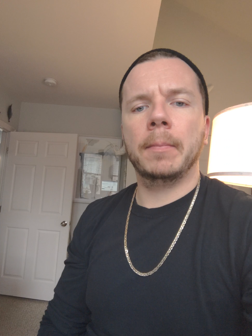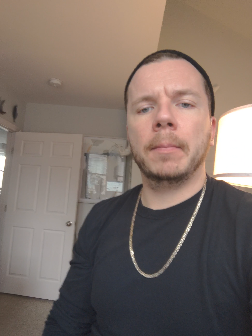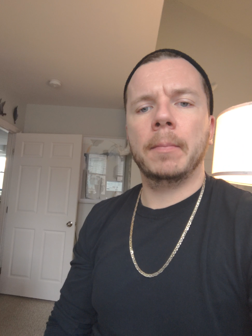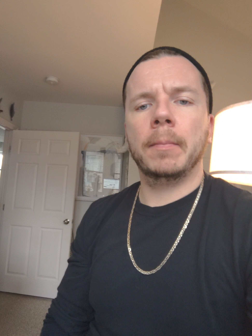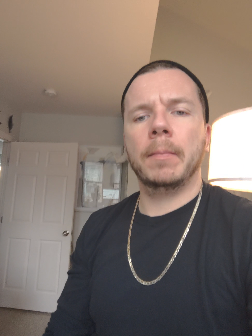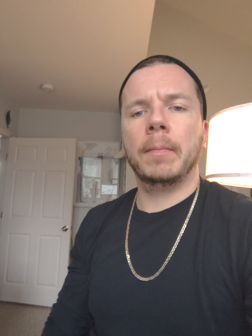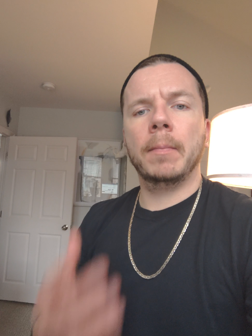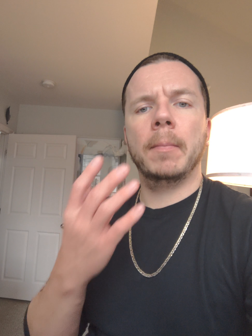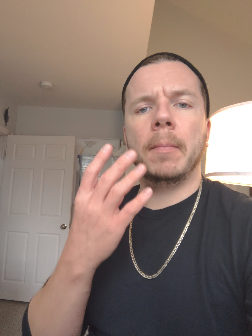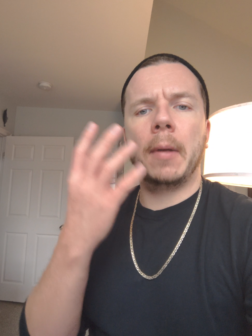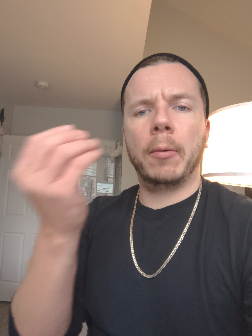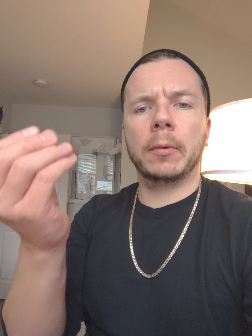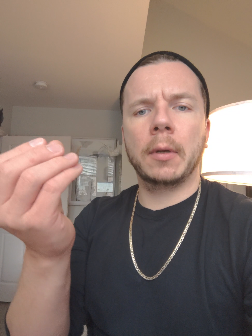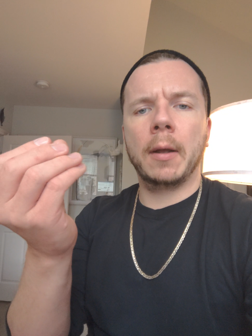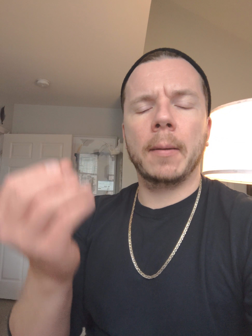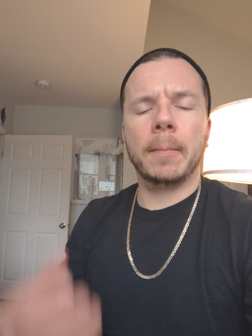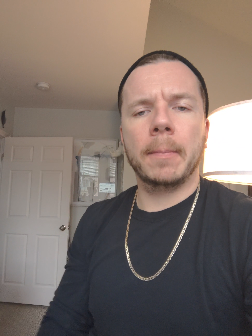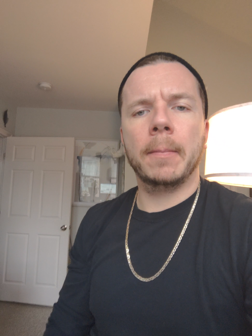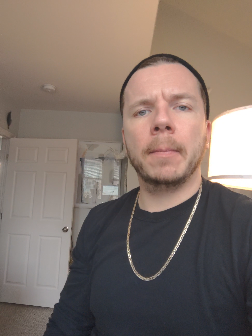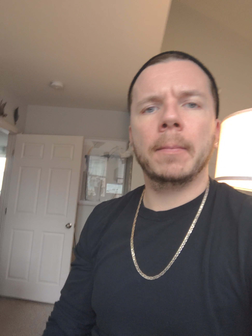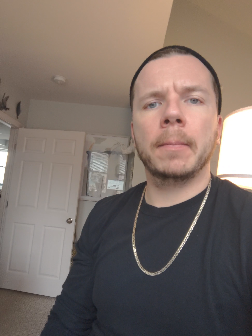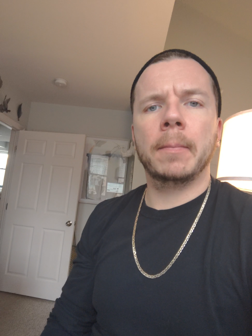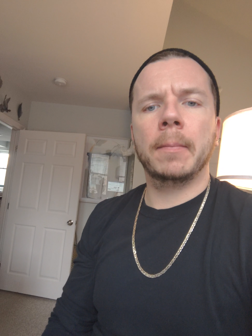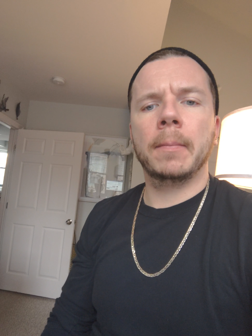outside